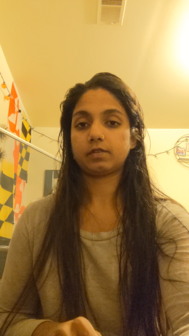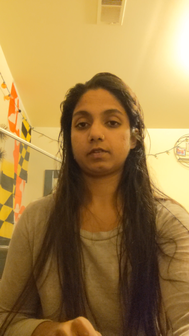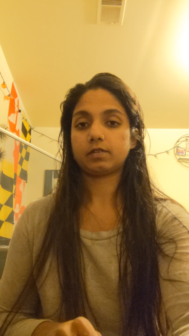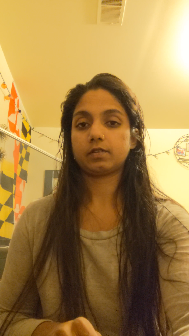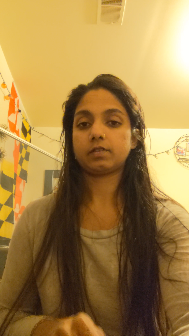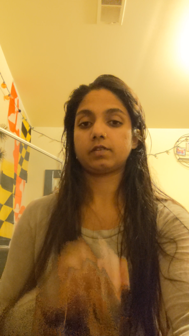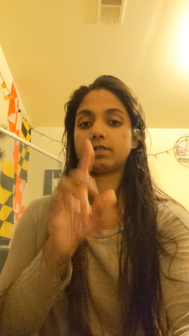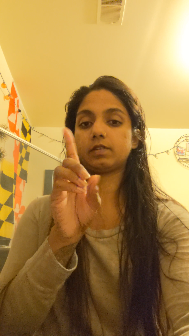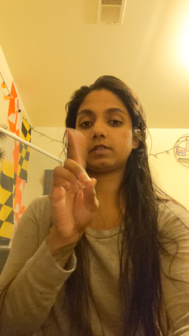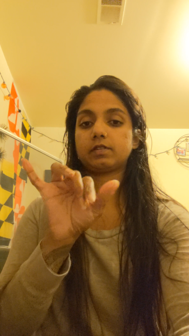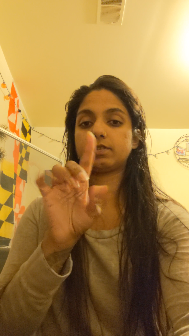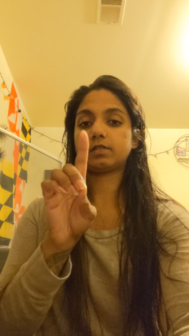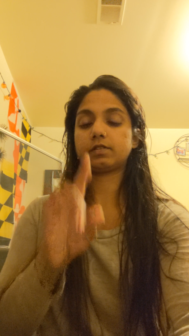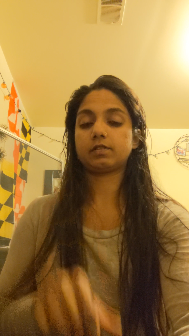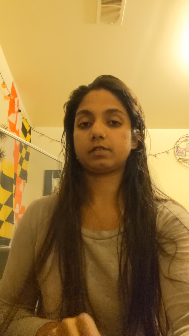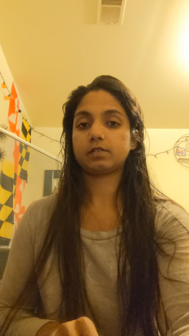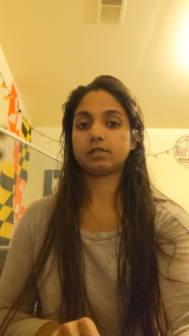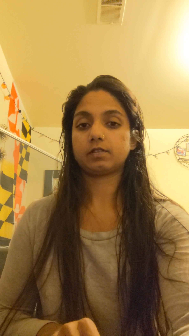did